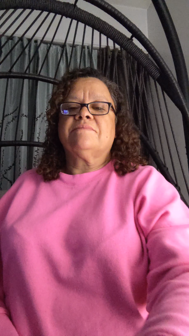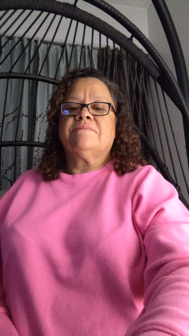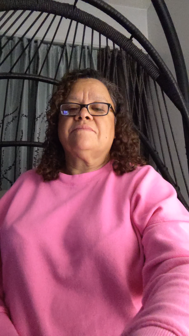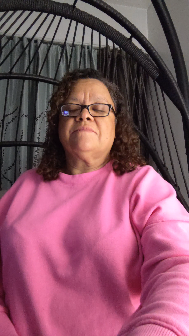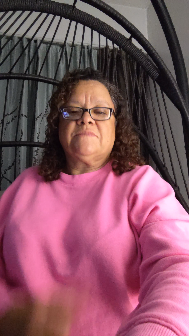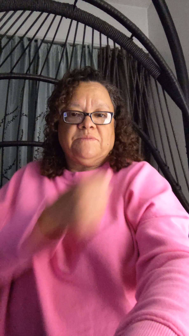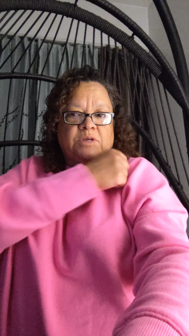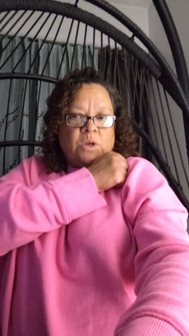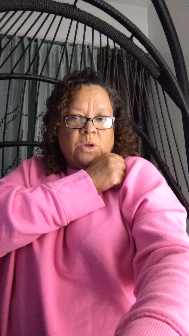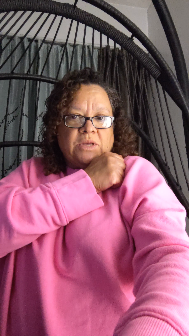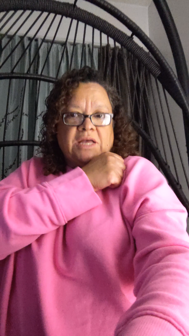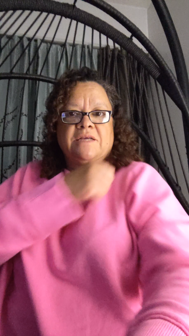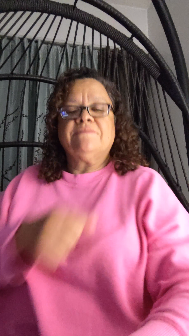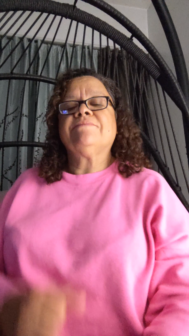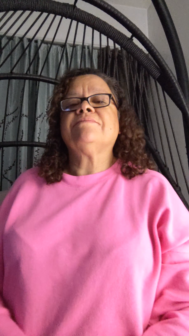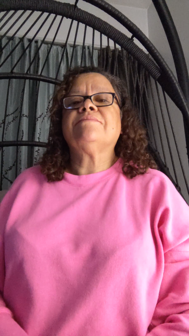hug